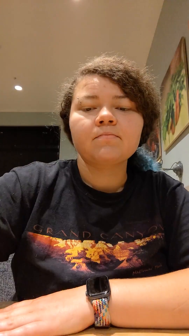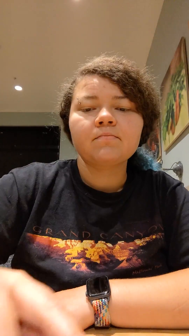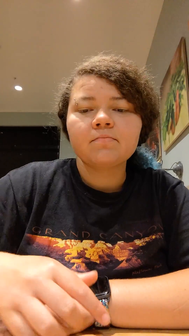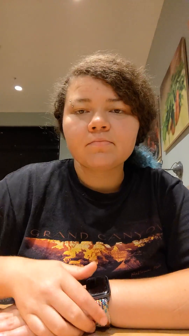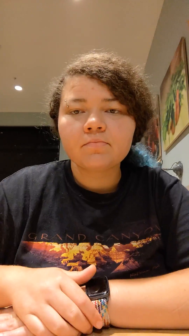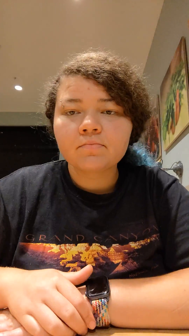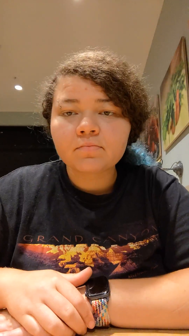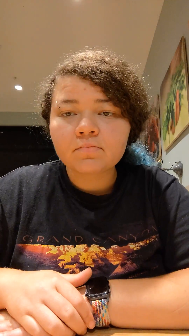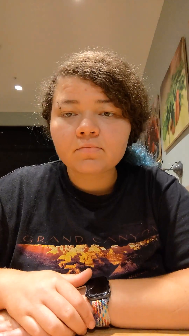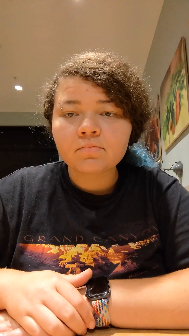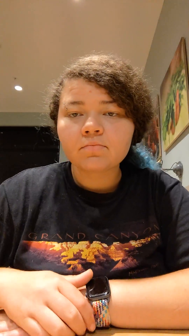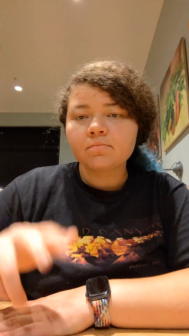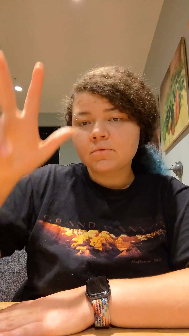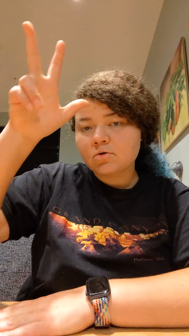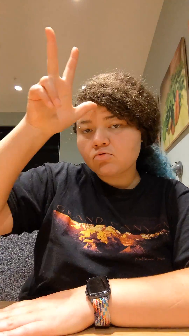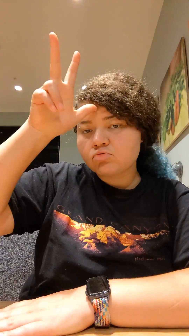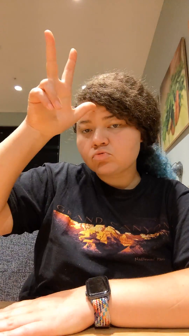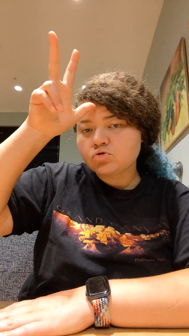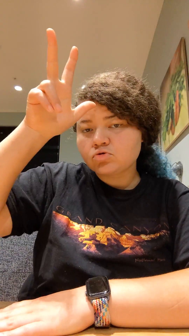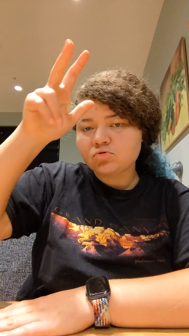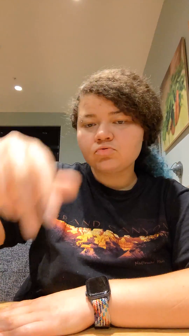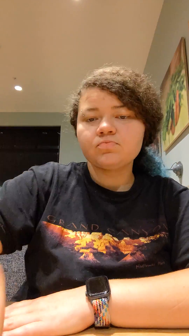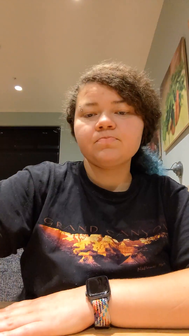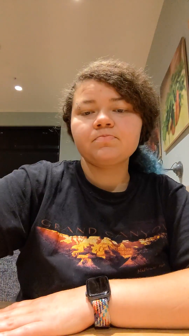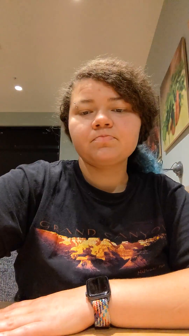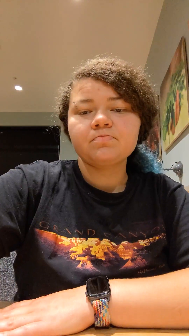rooster